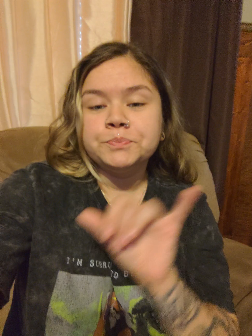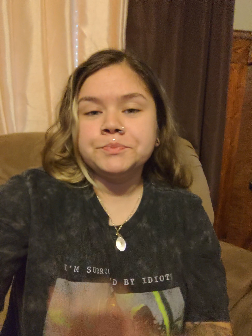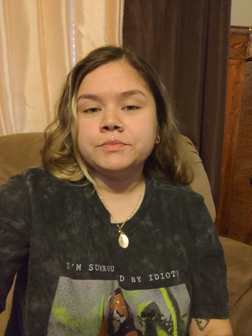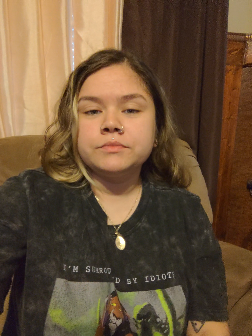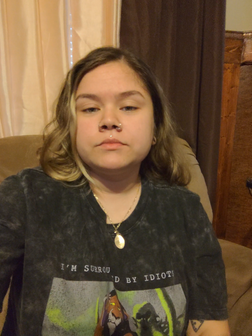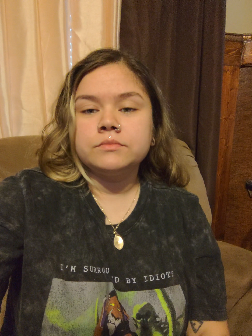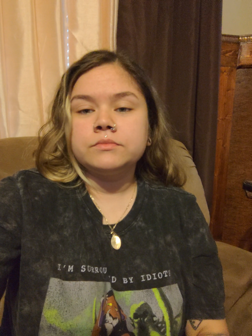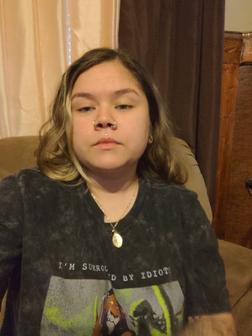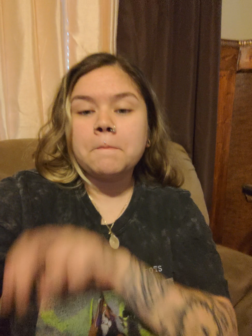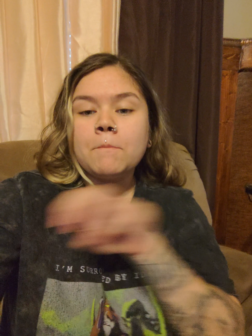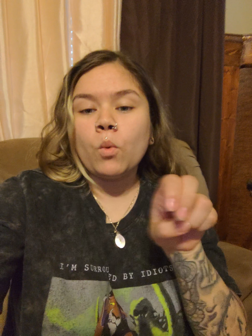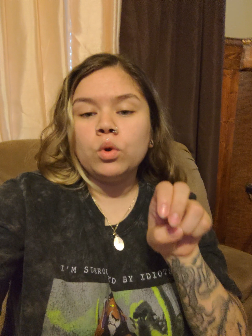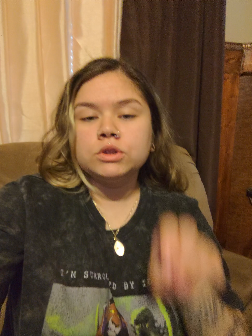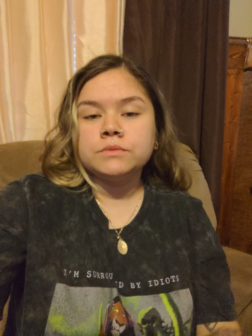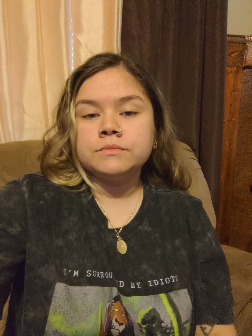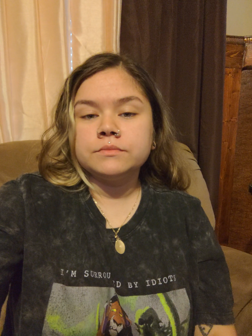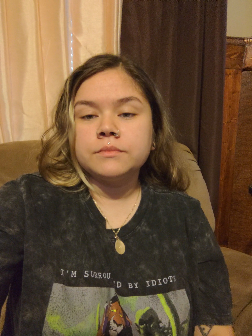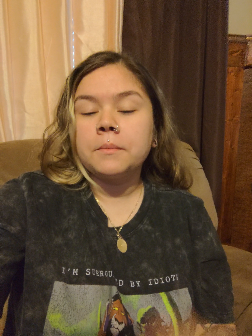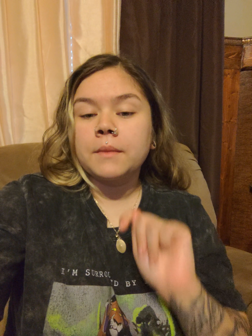porch